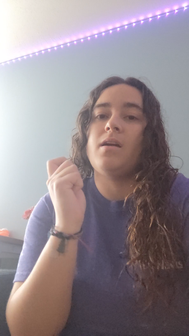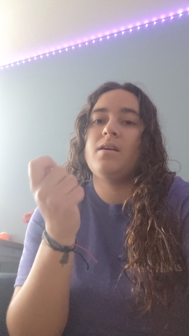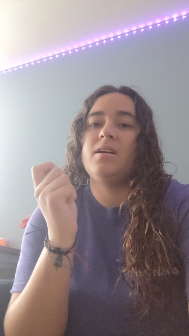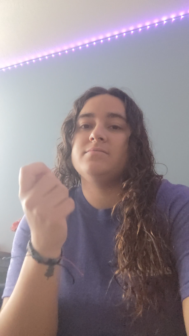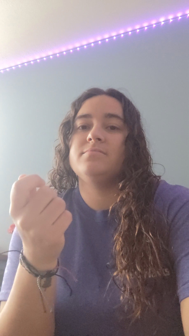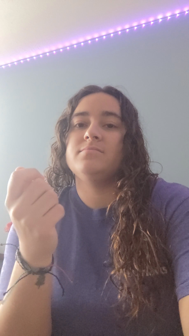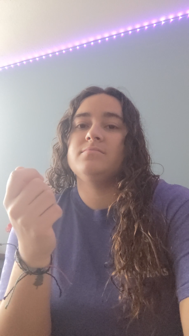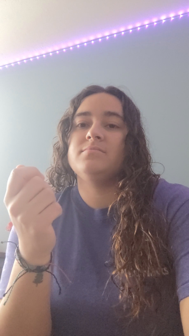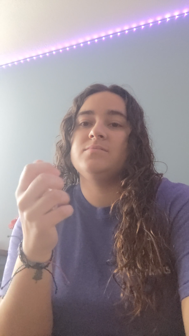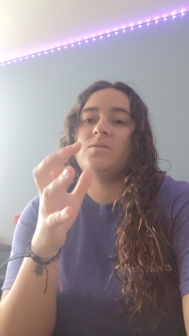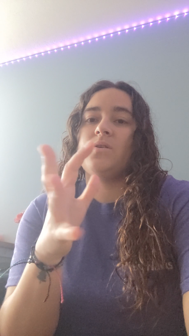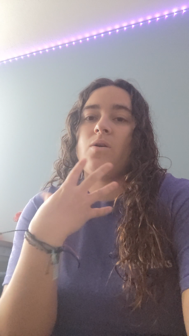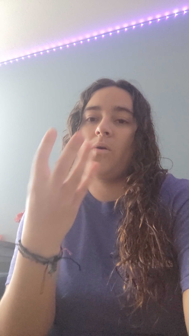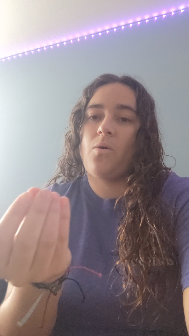got to